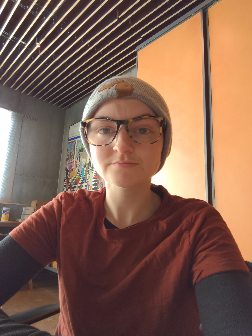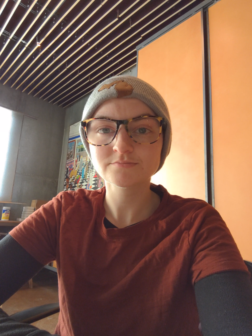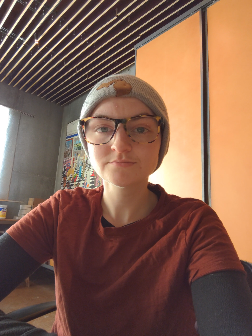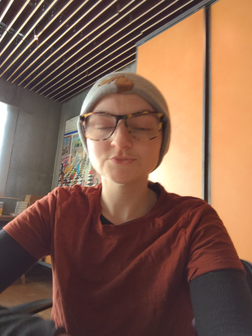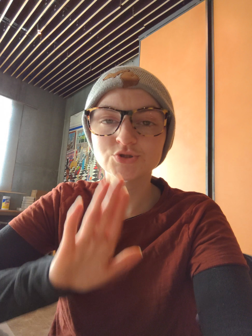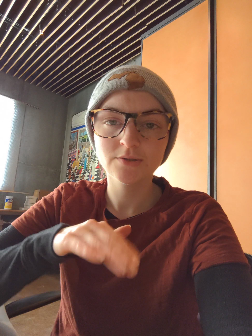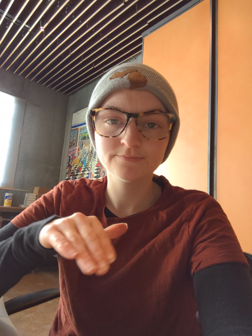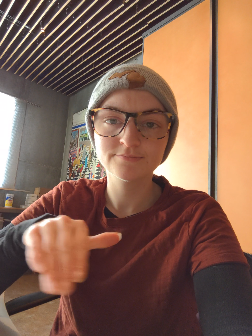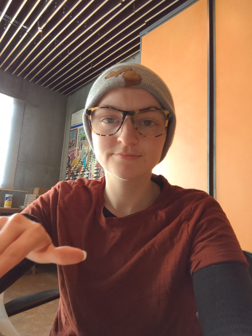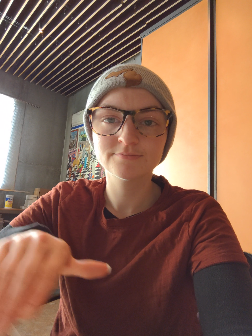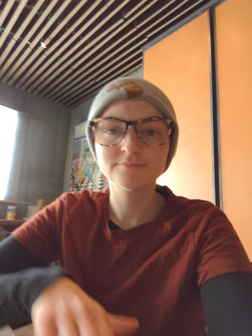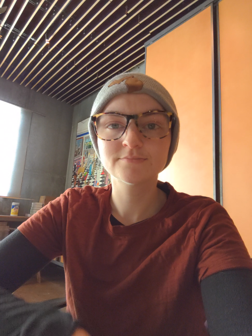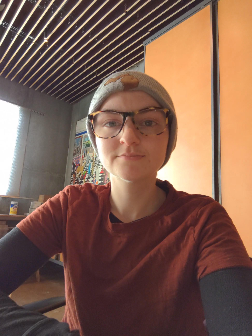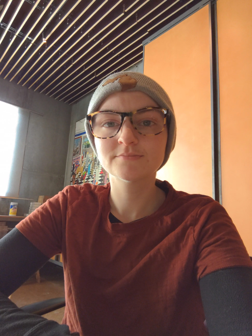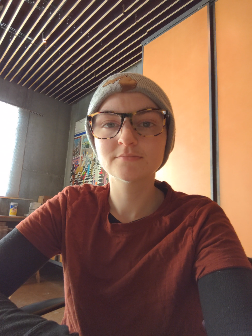child